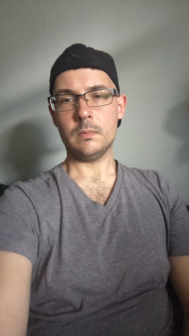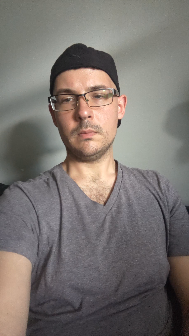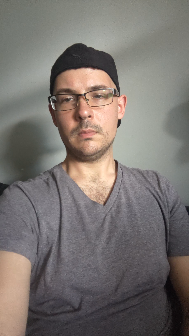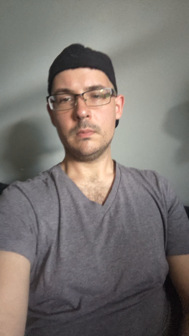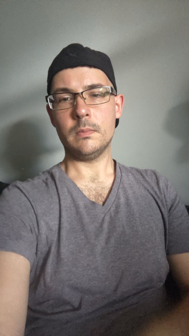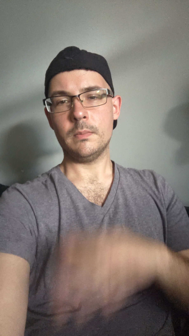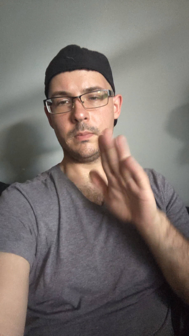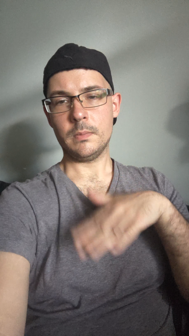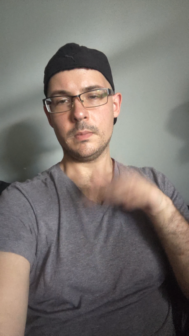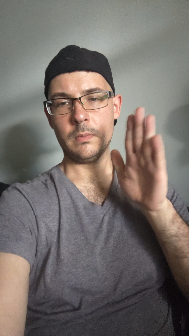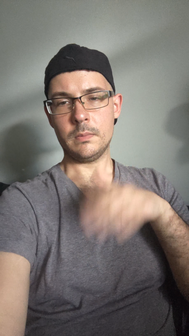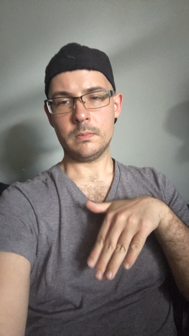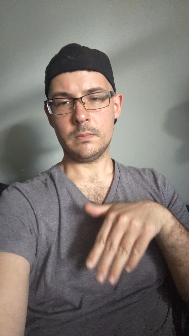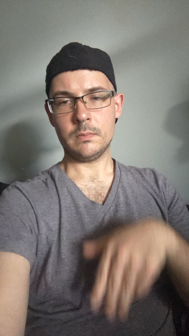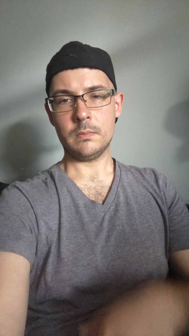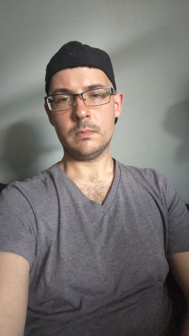paint